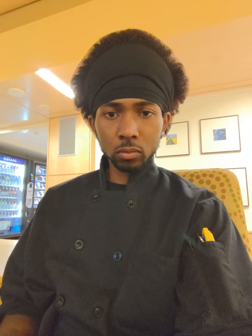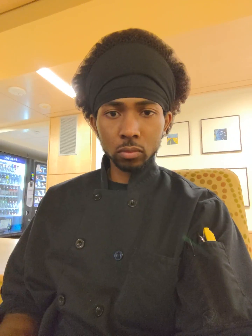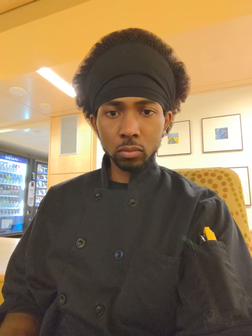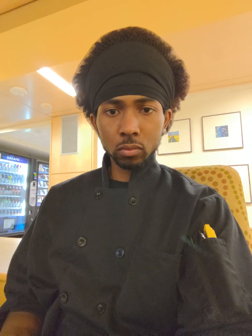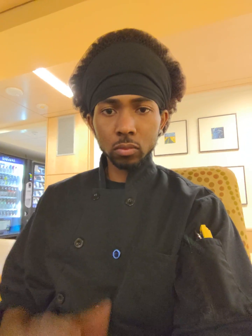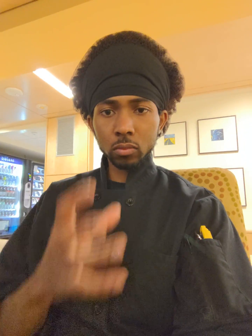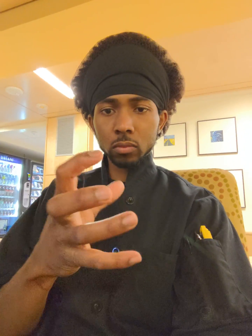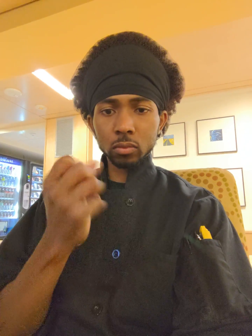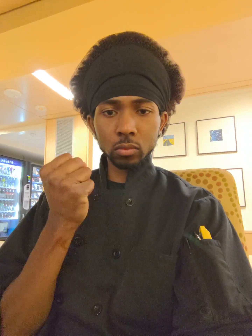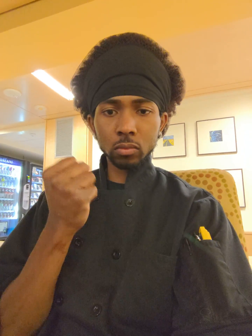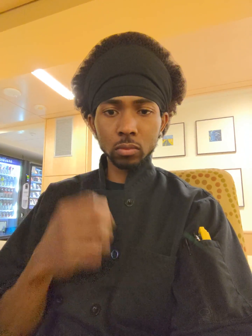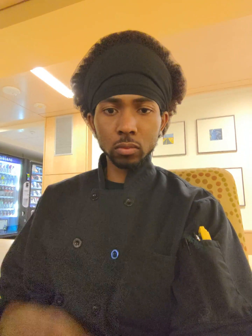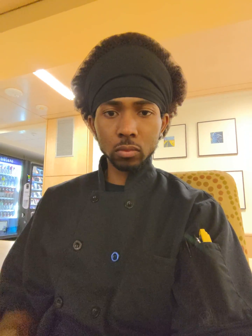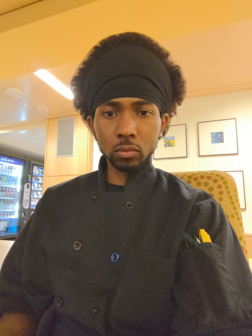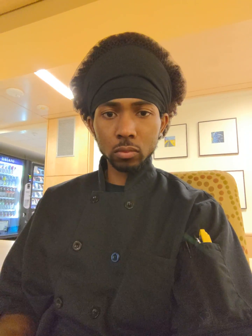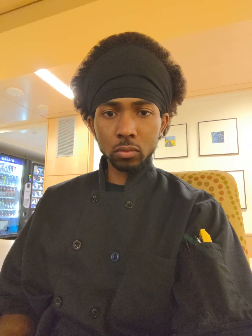get